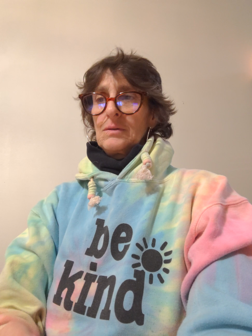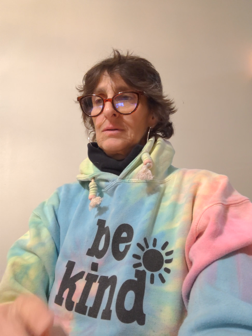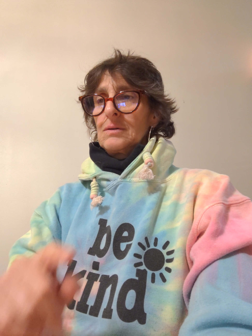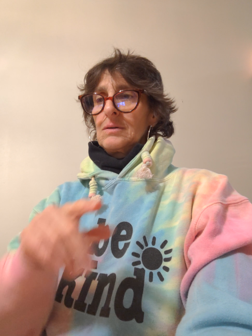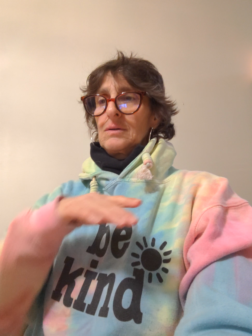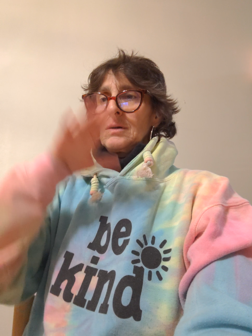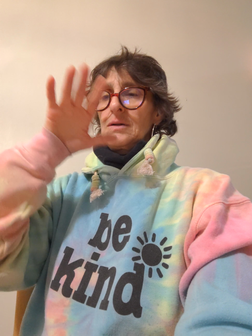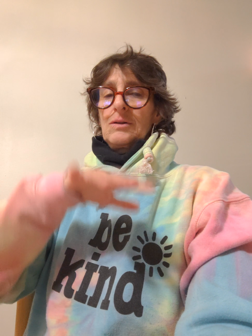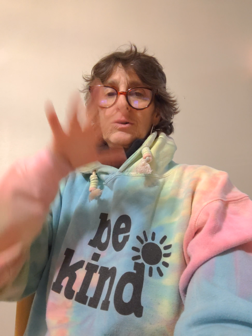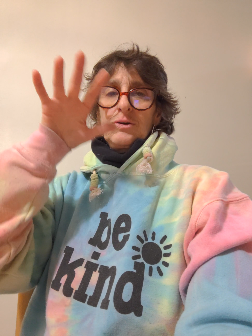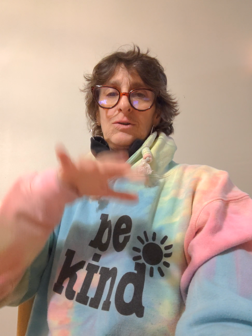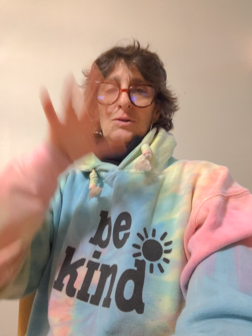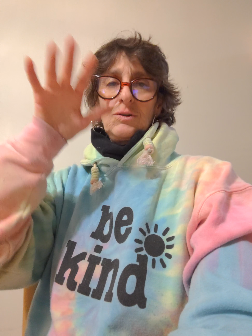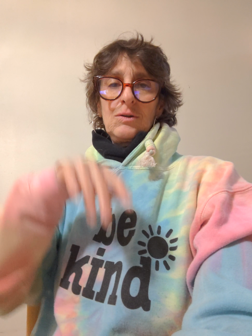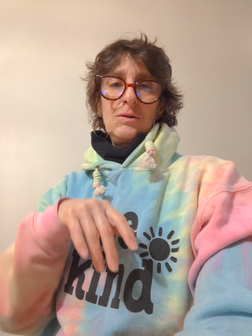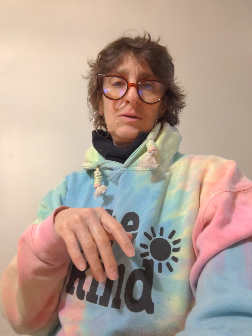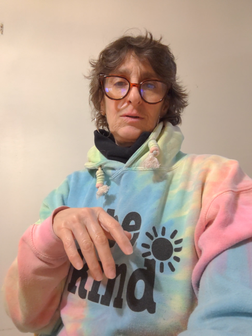alligator